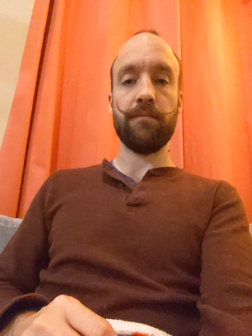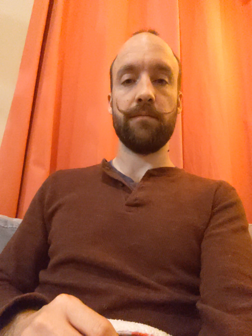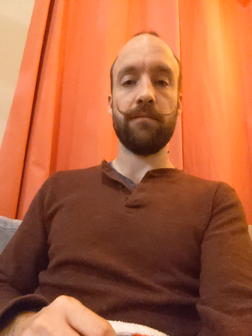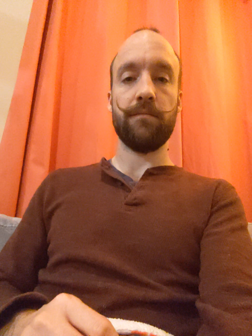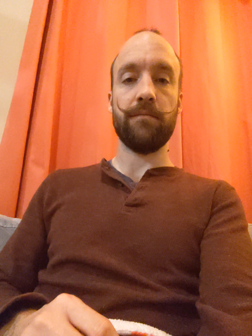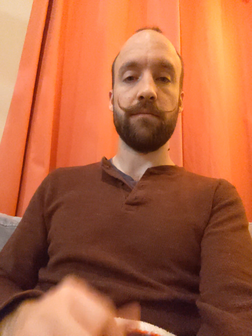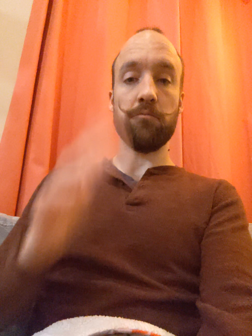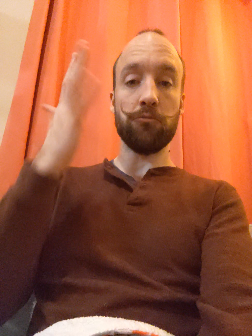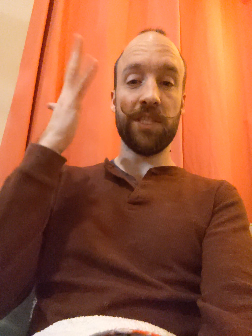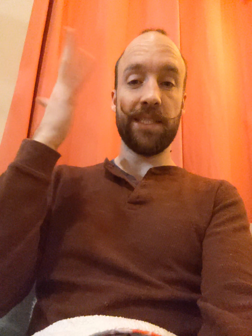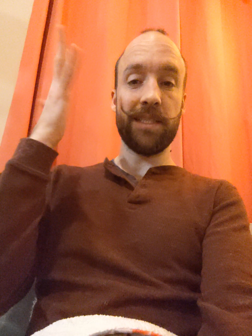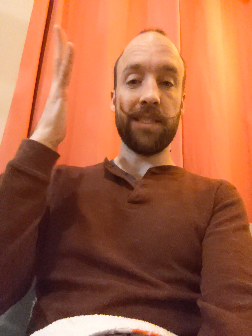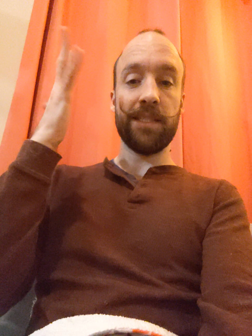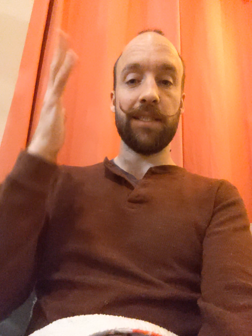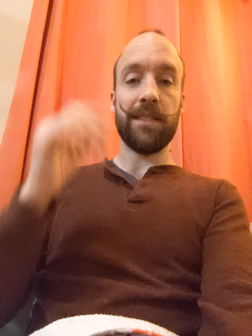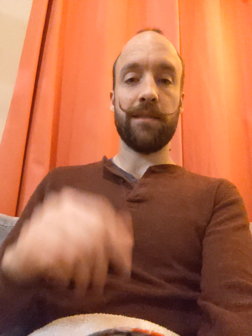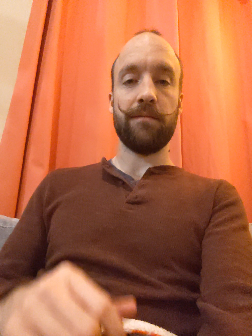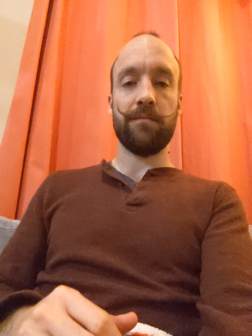tree